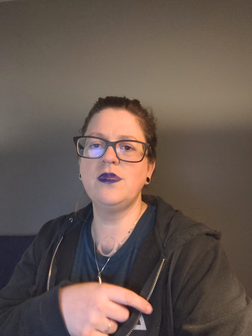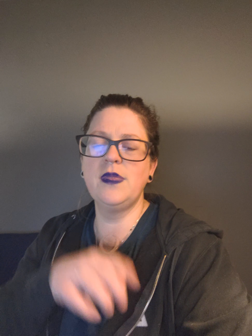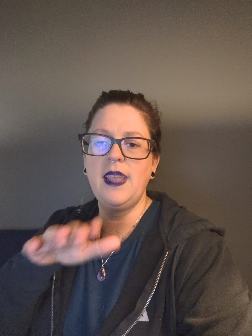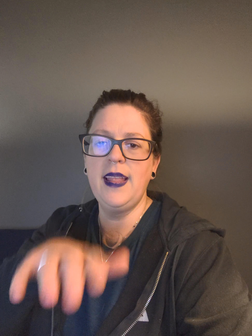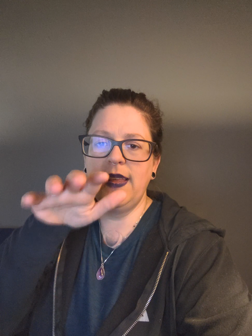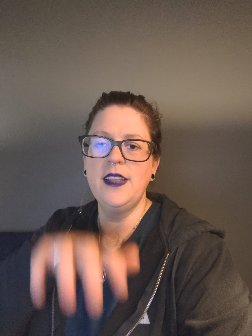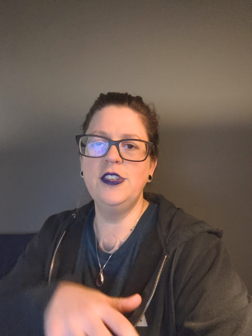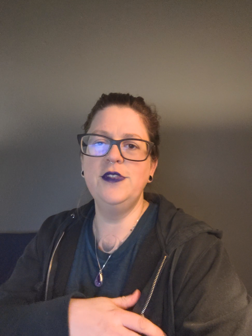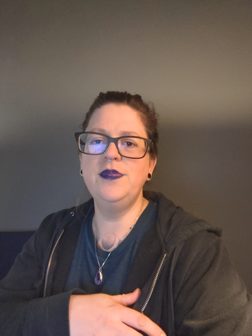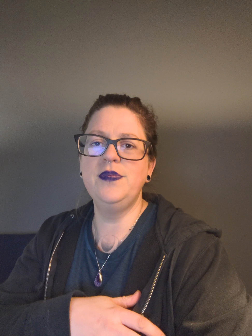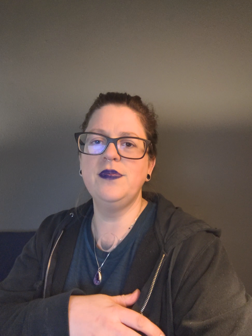alligator